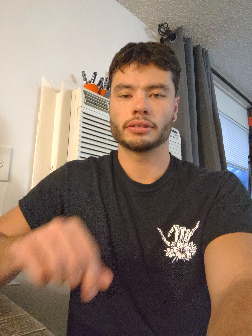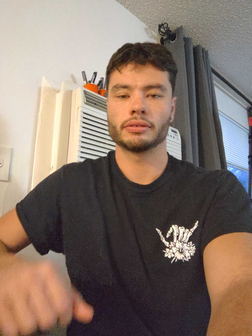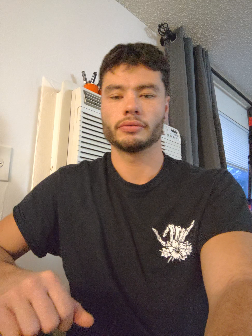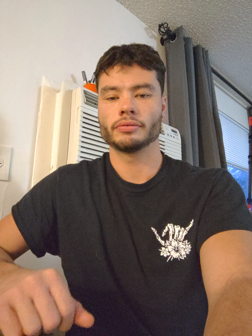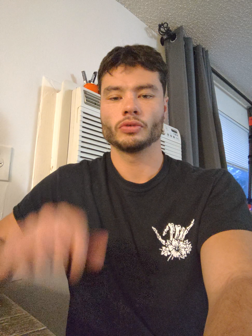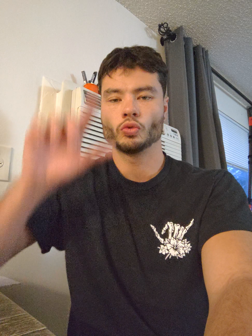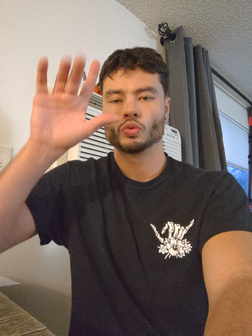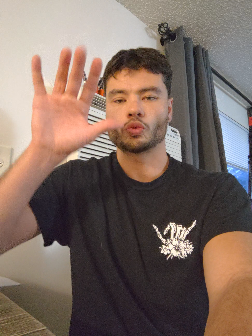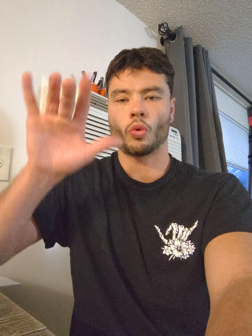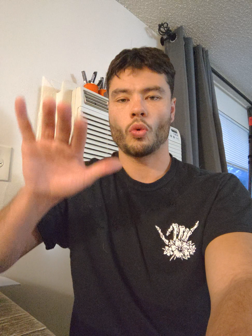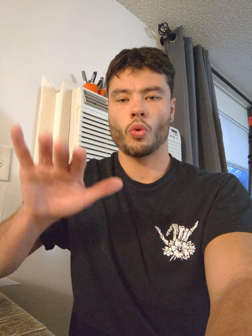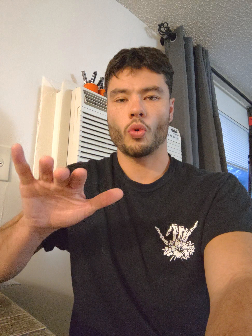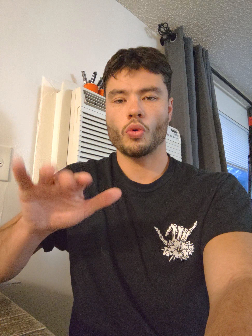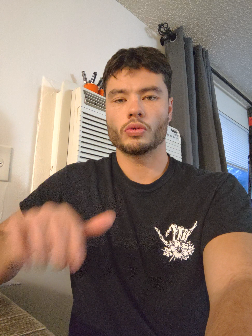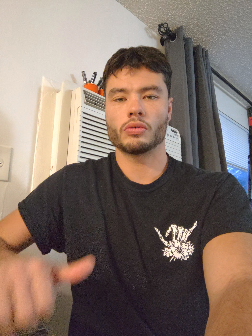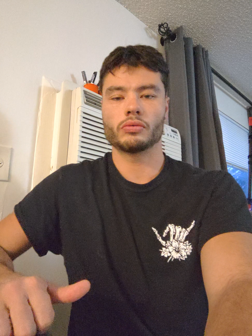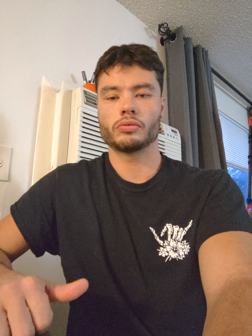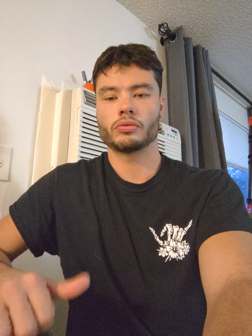snow